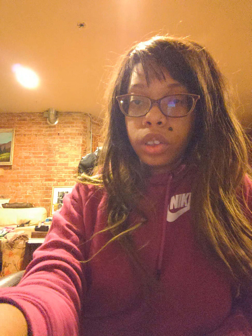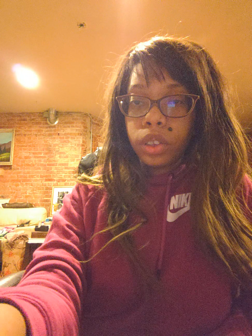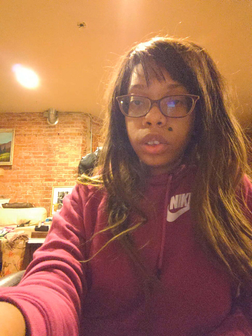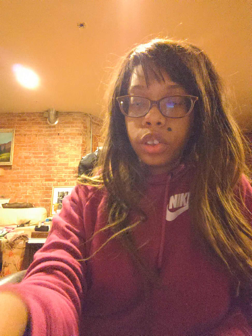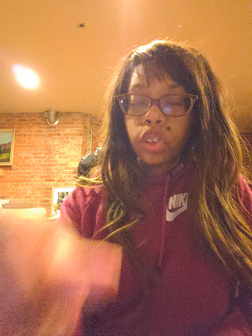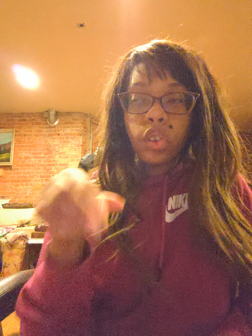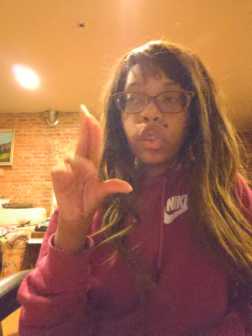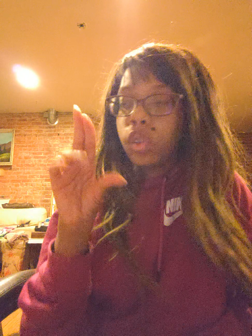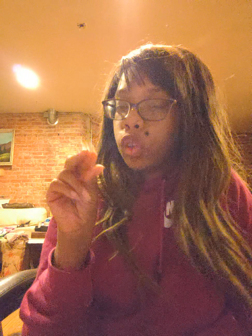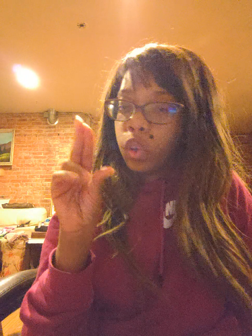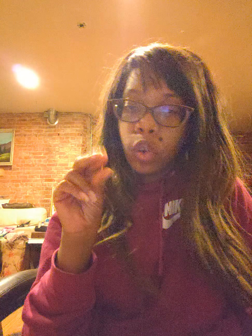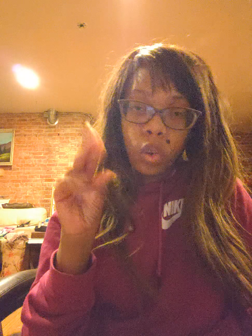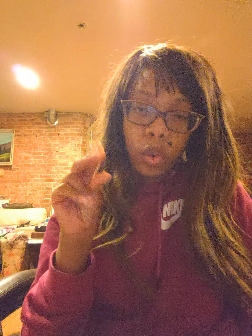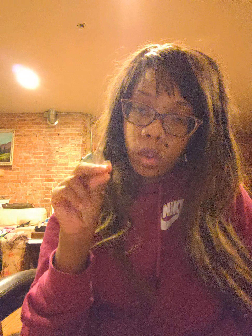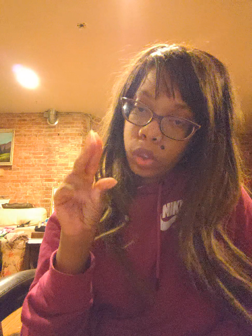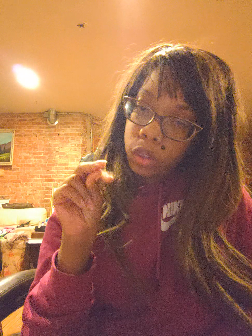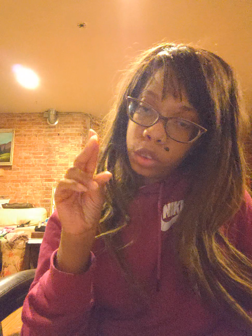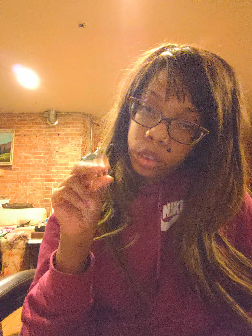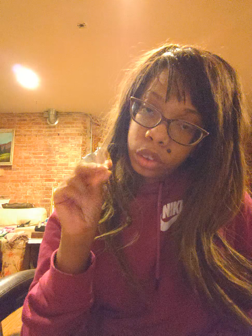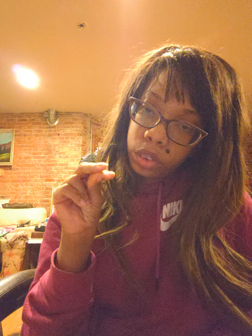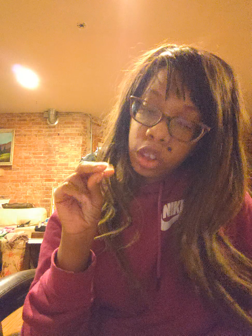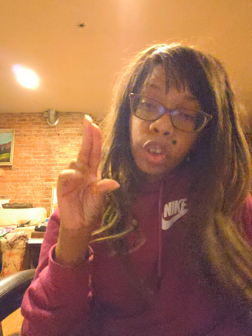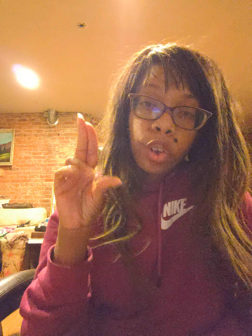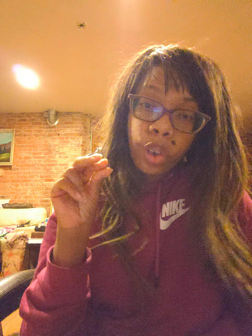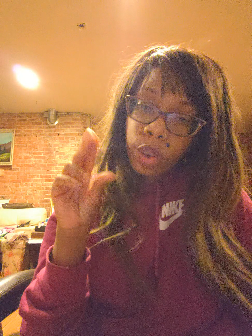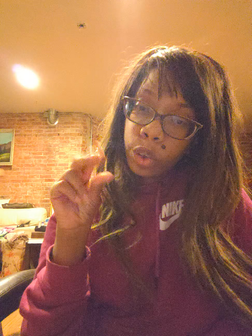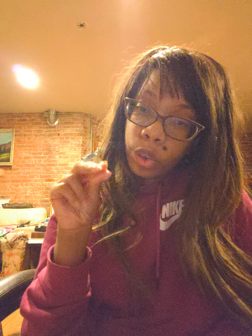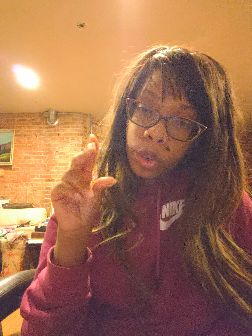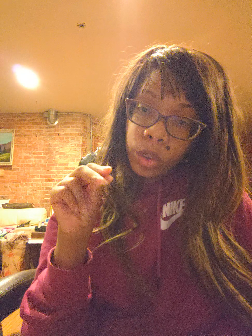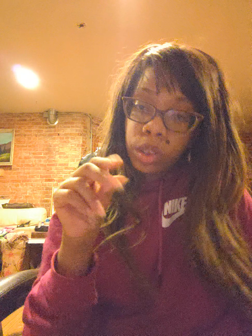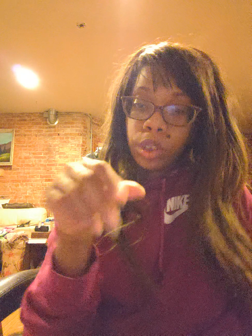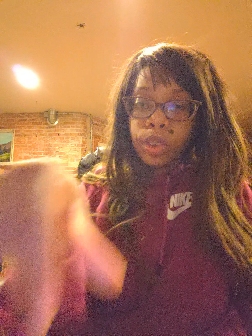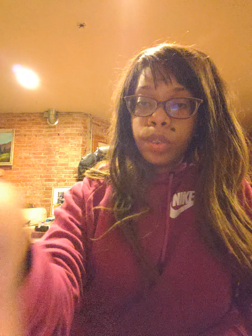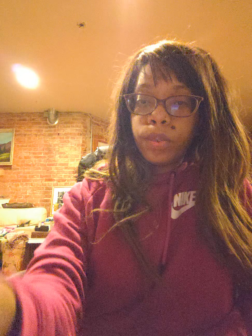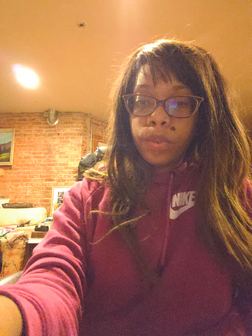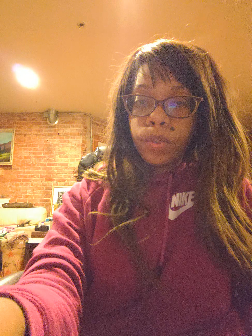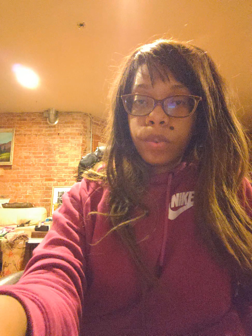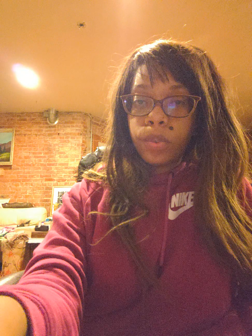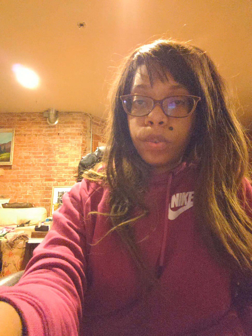no